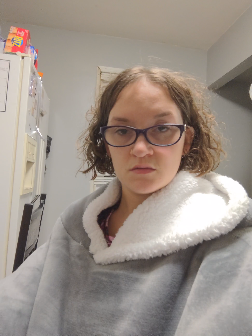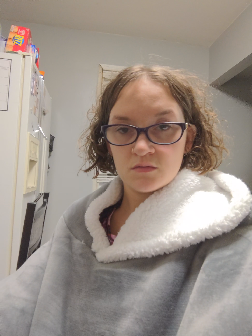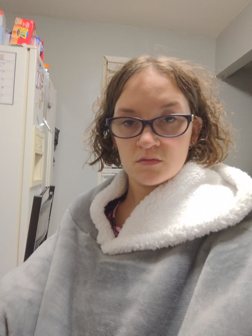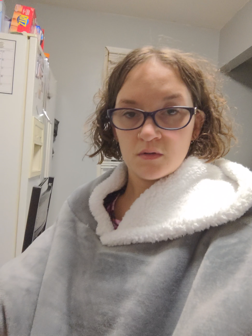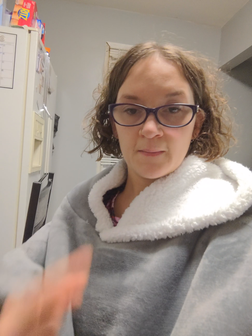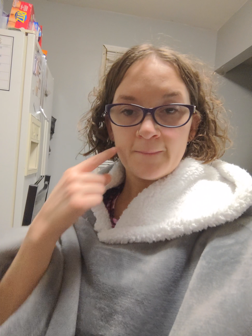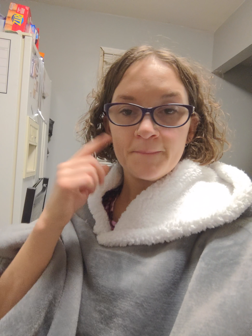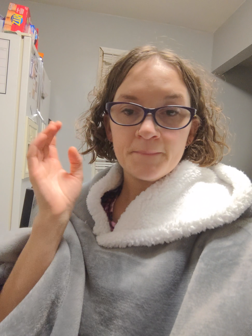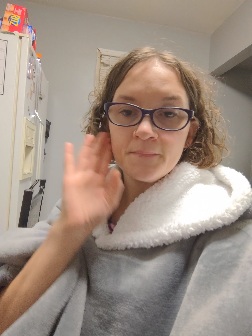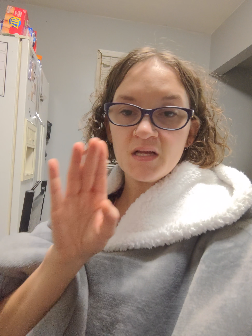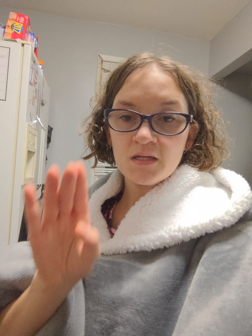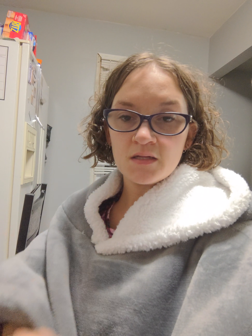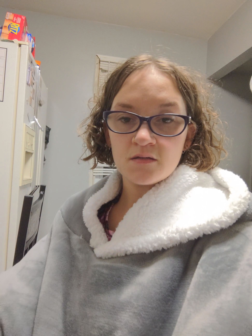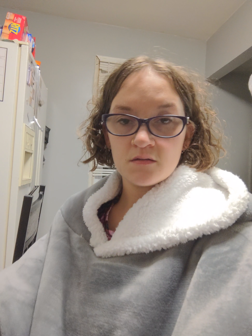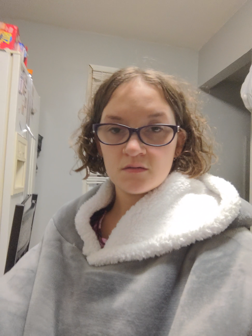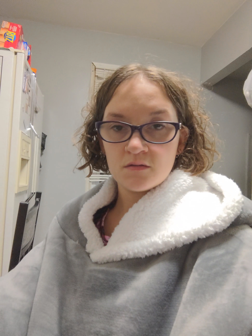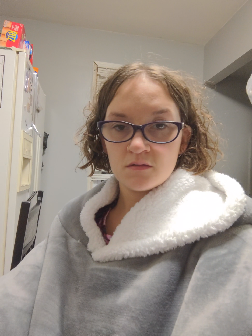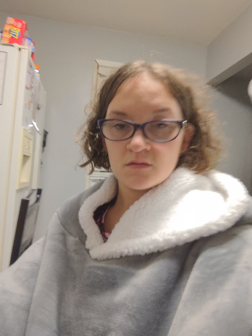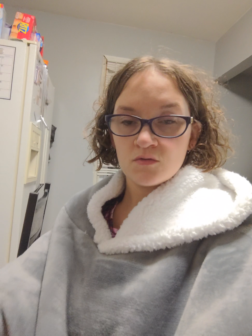bee